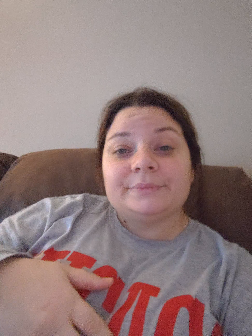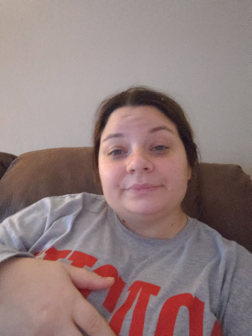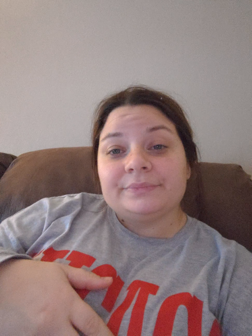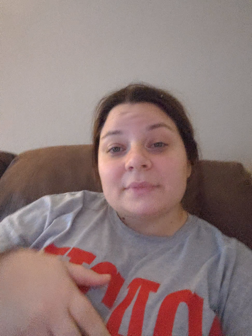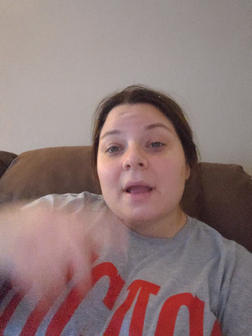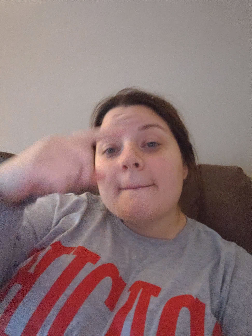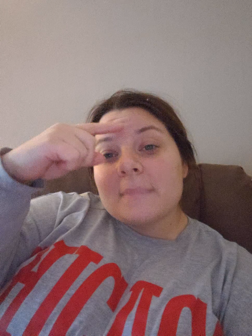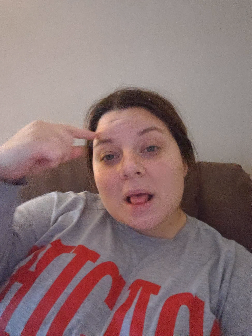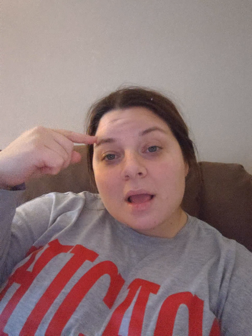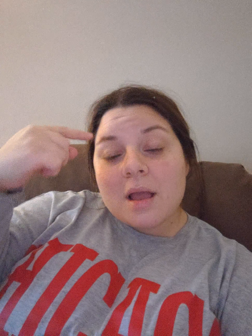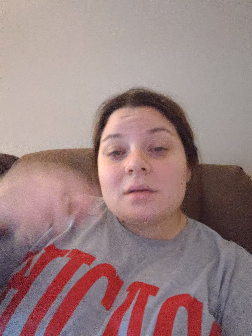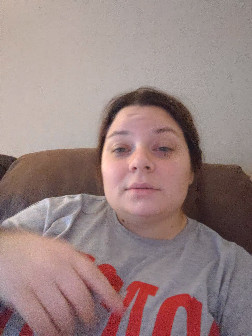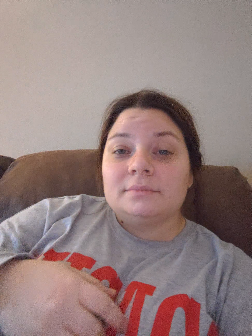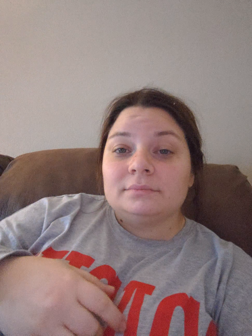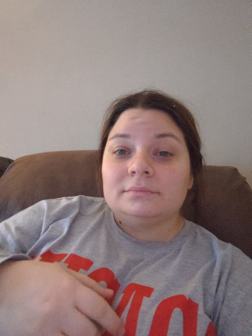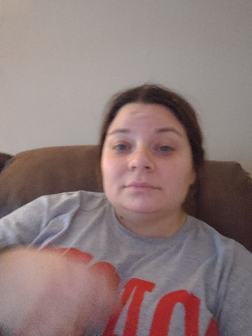black